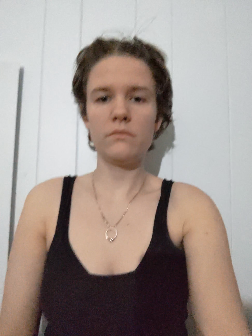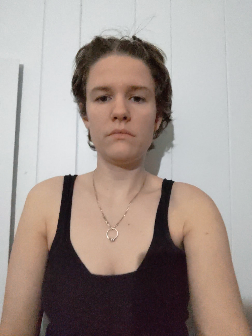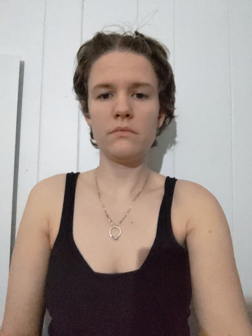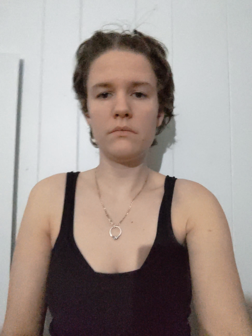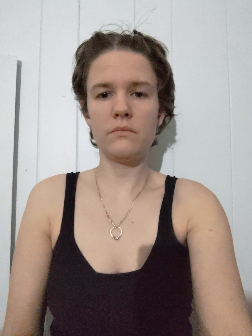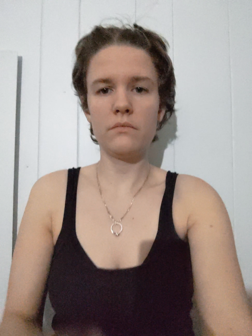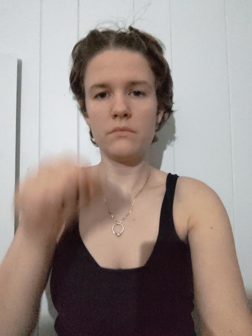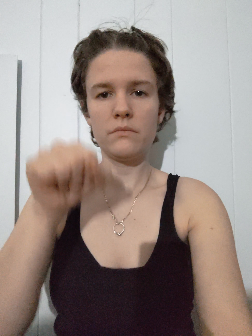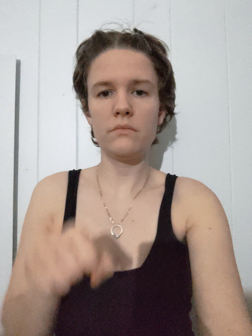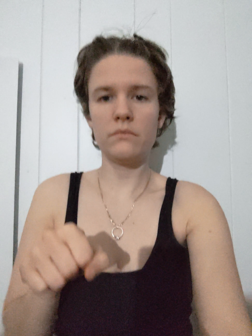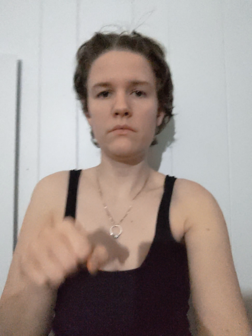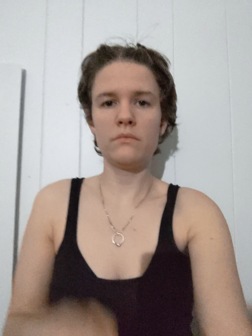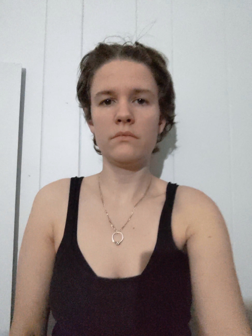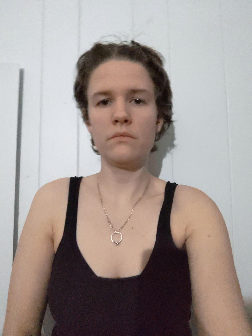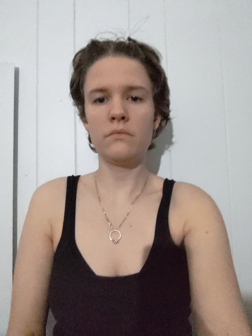can